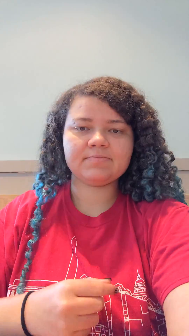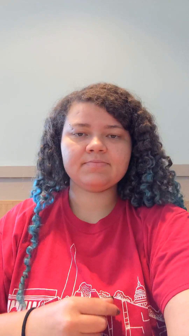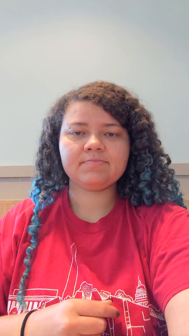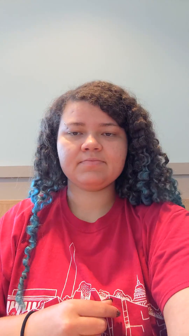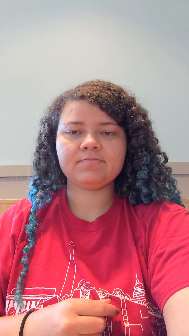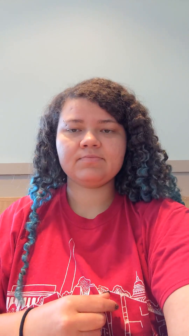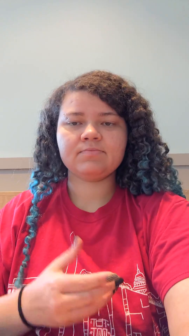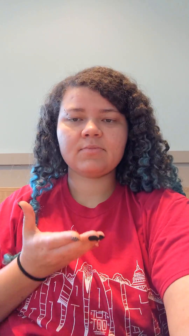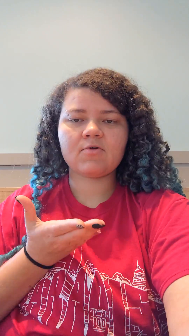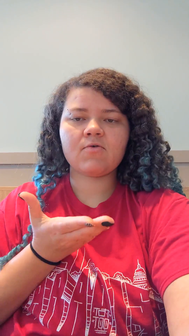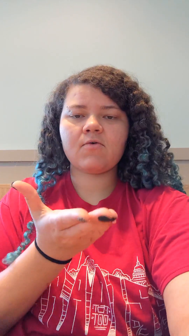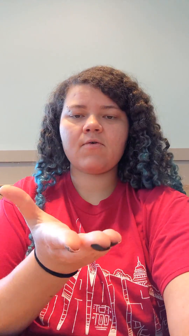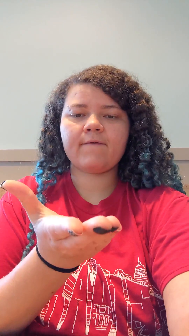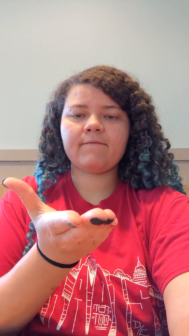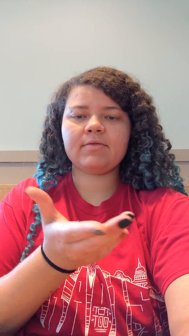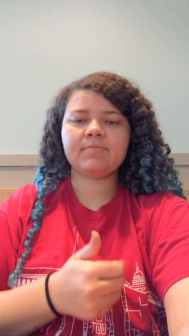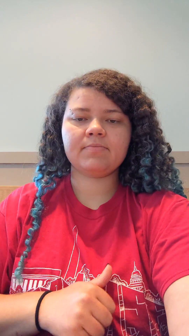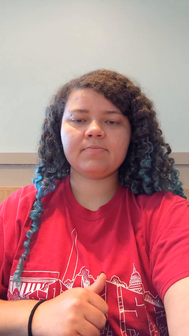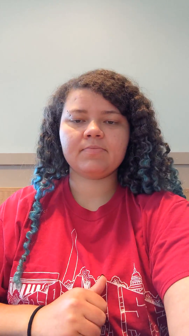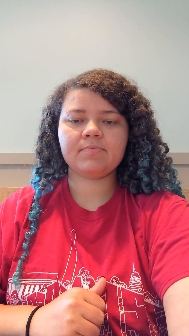oven